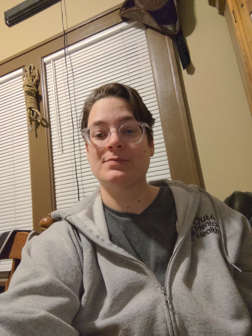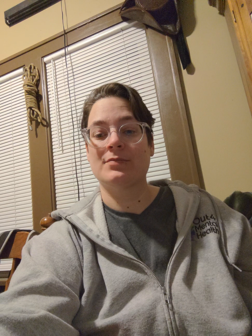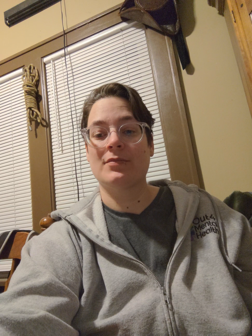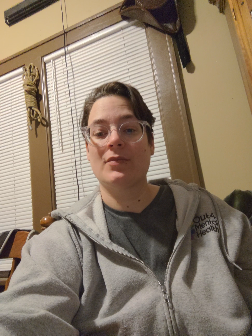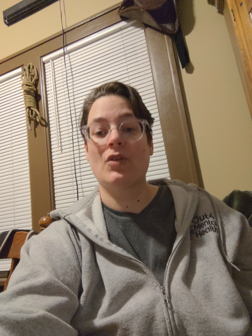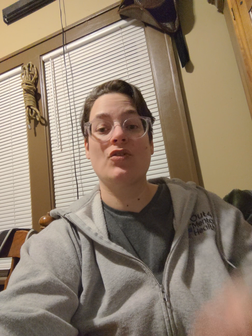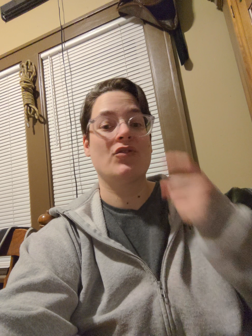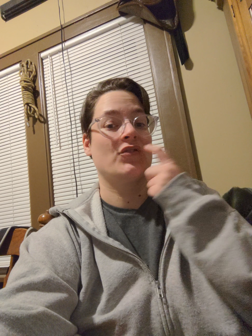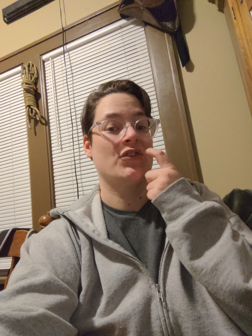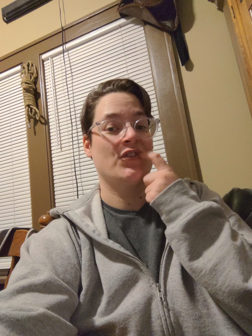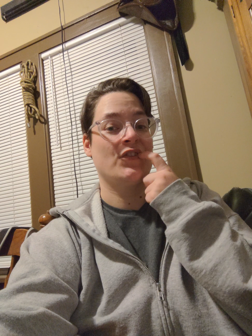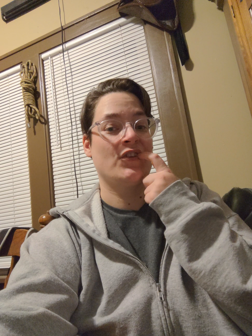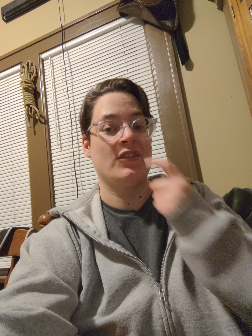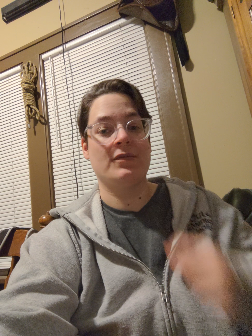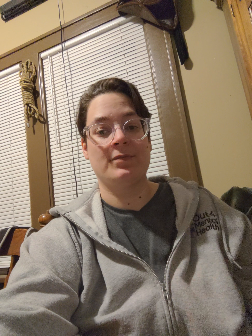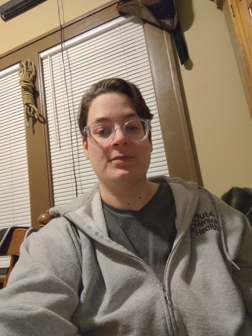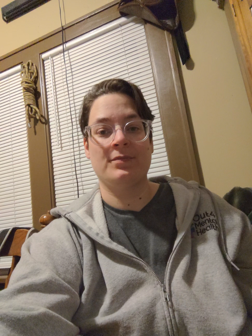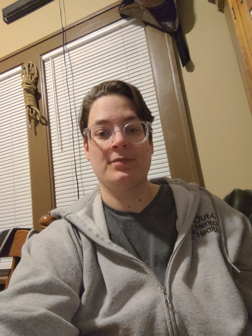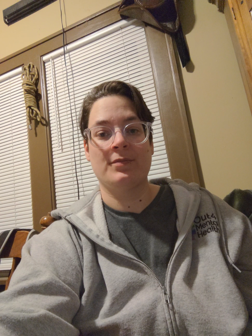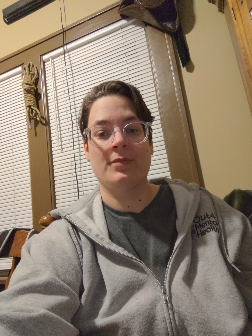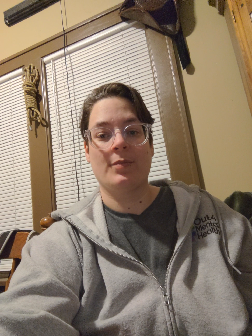tooth